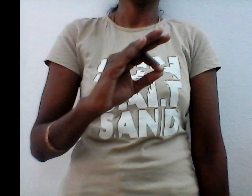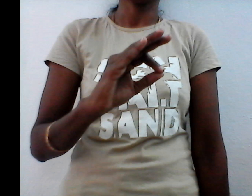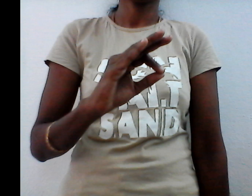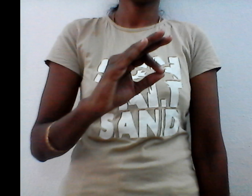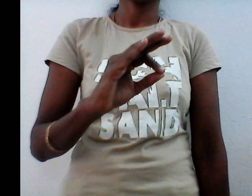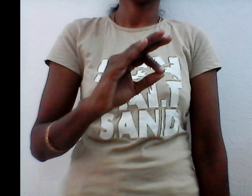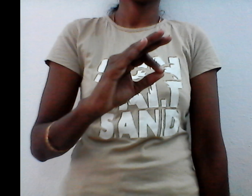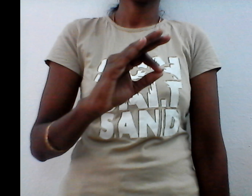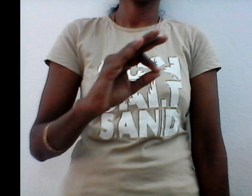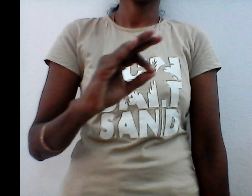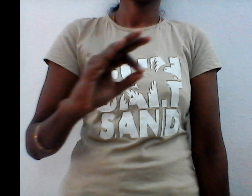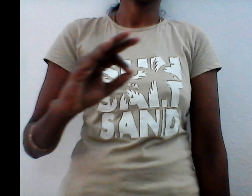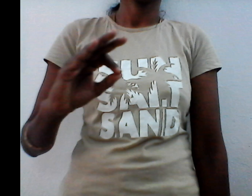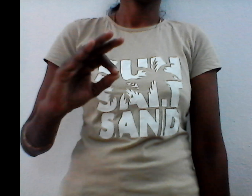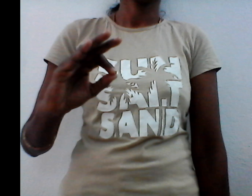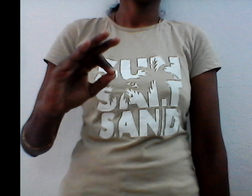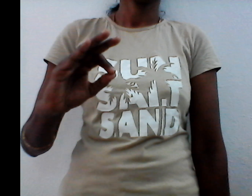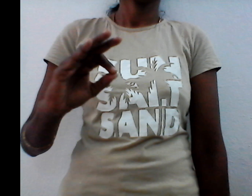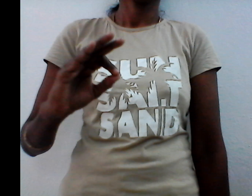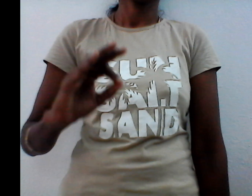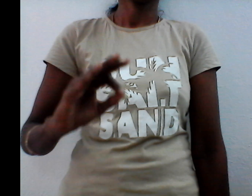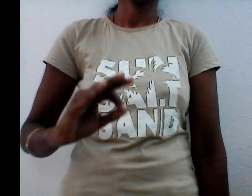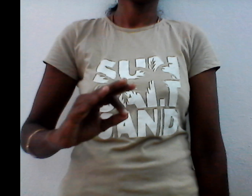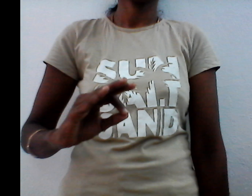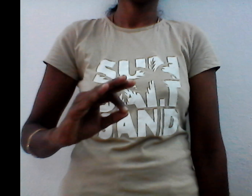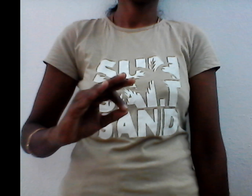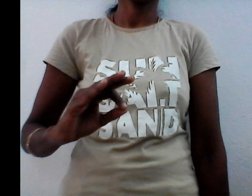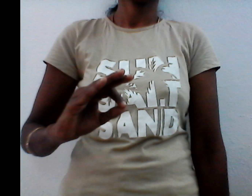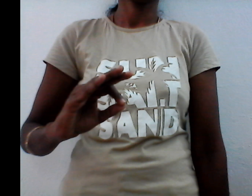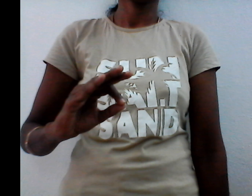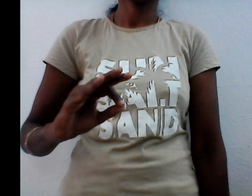ഔ